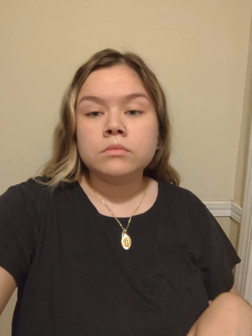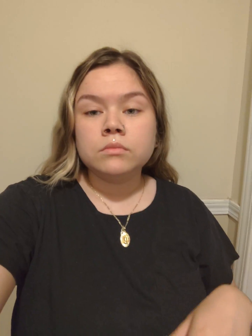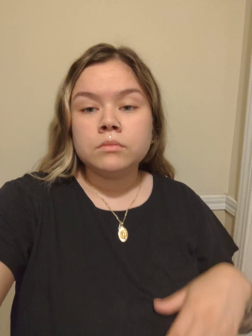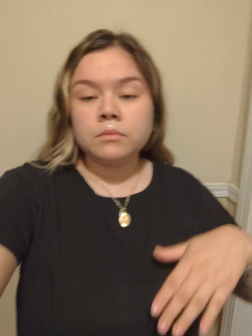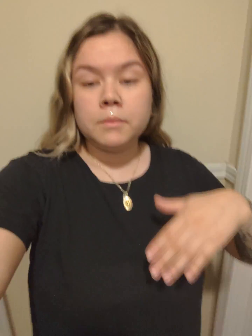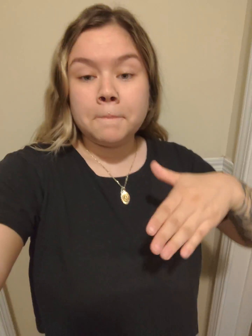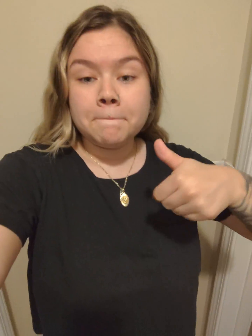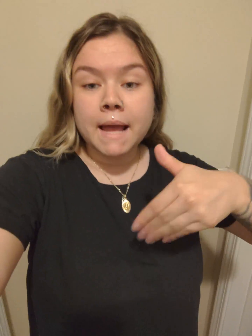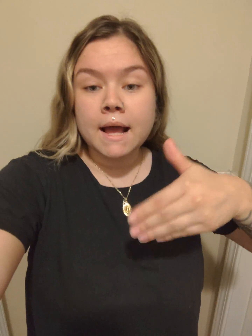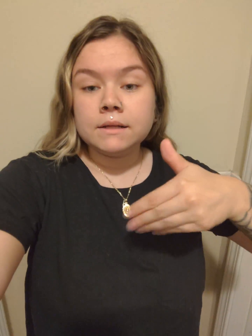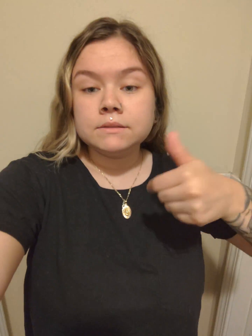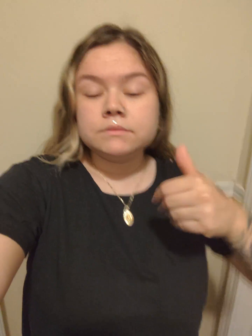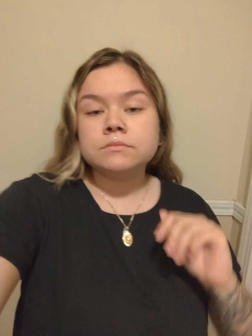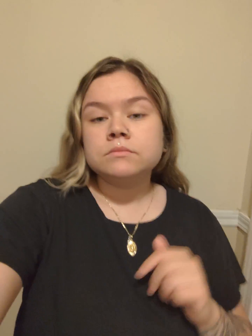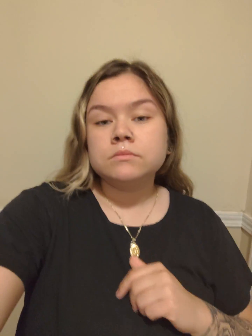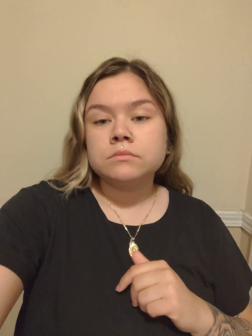pants